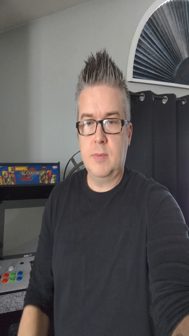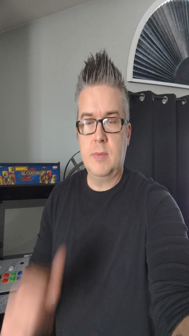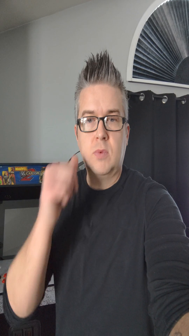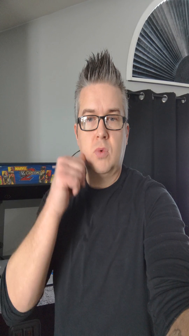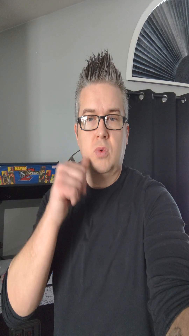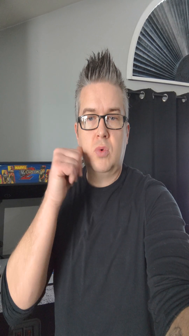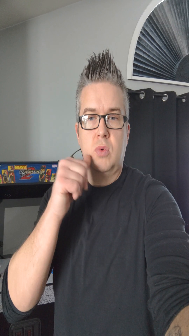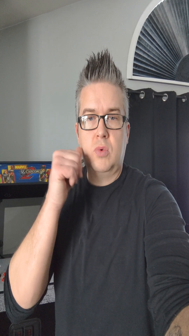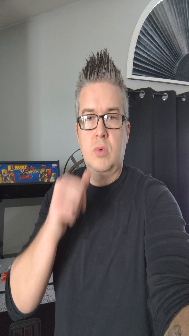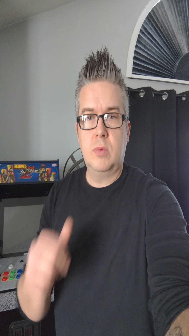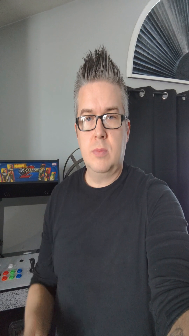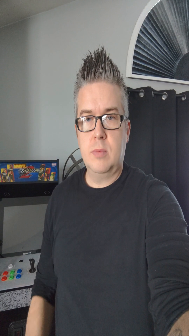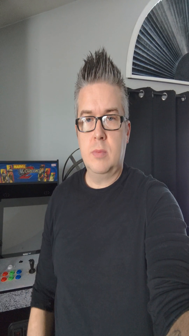girl